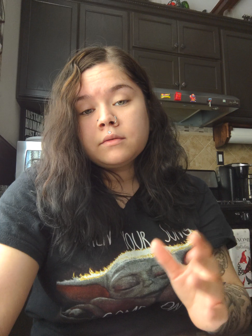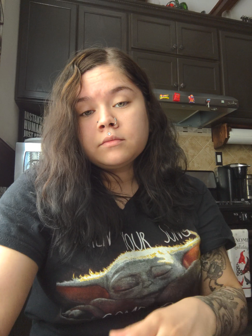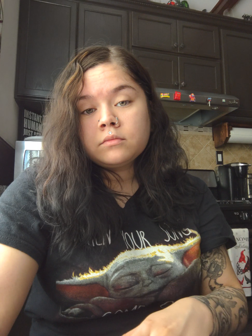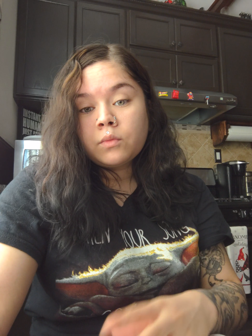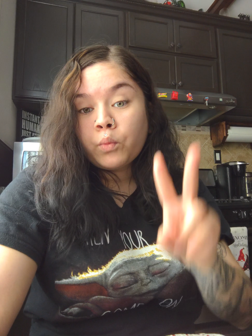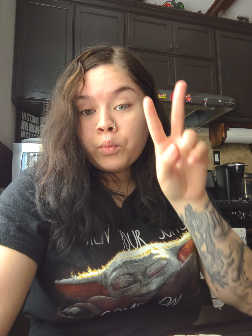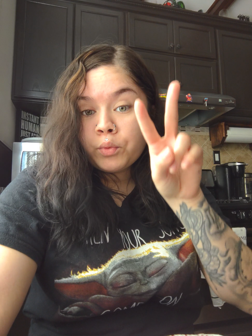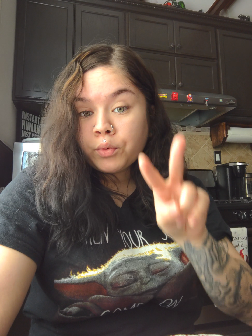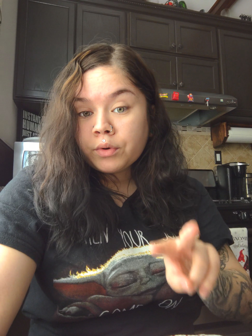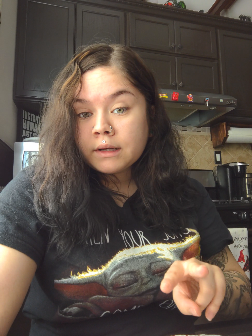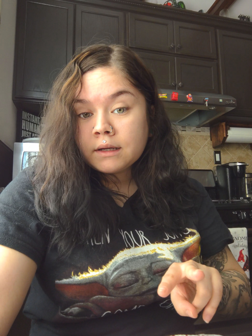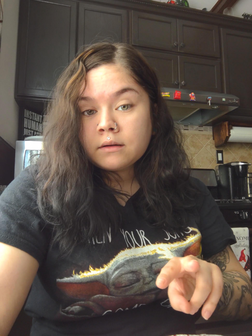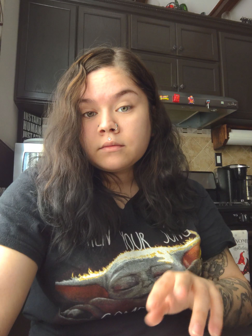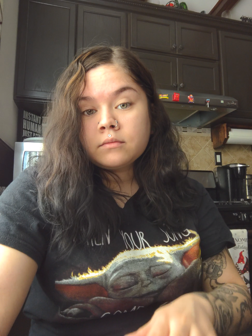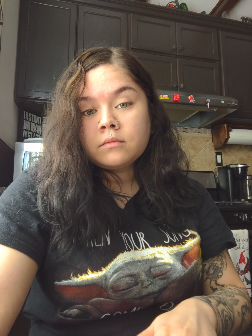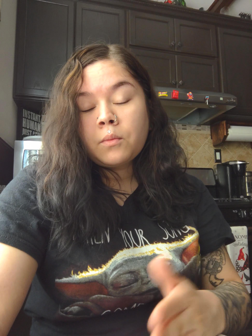read